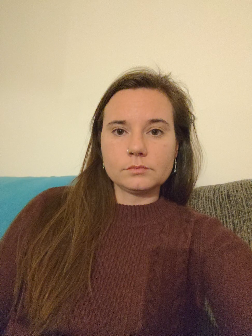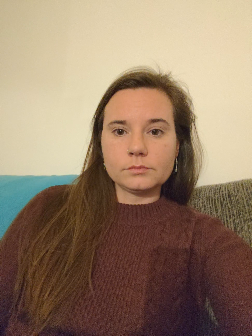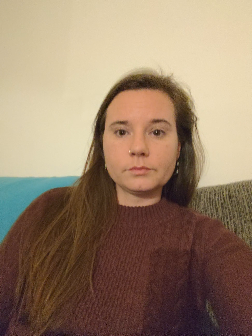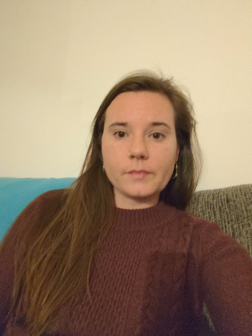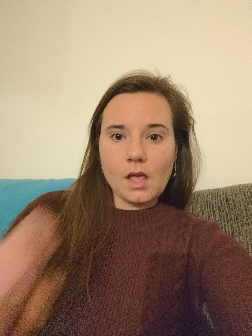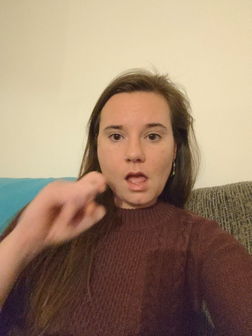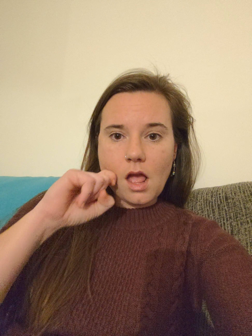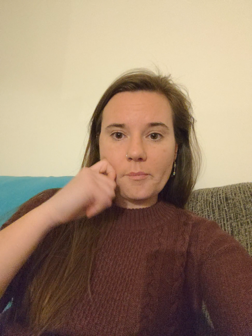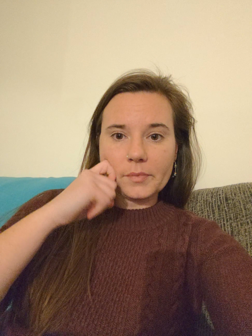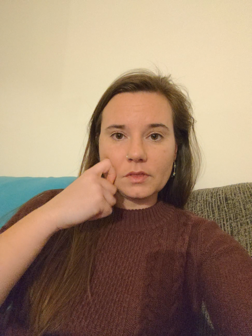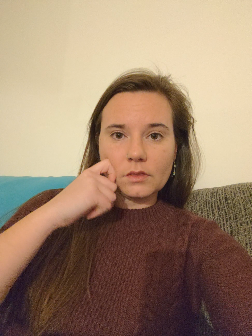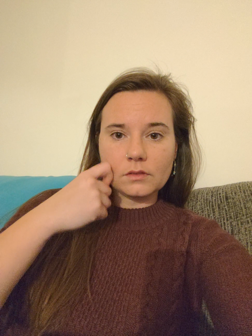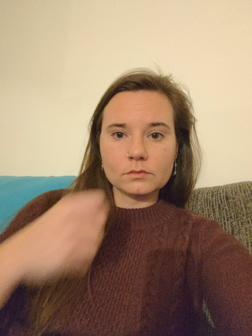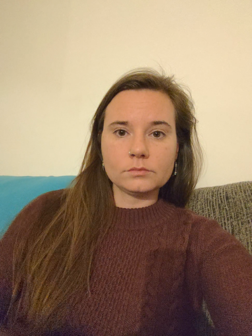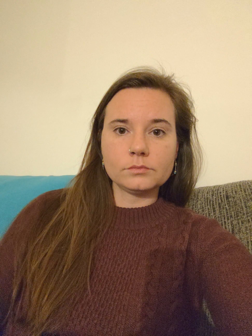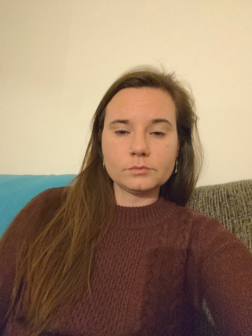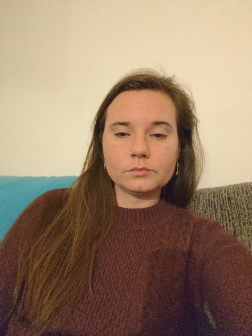apple